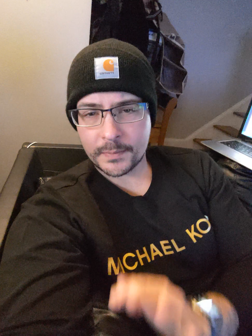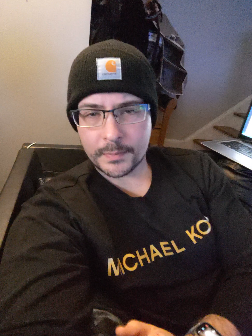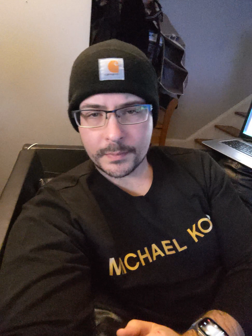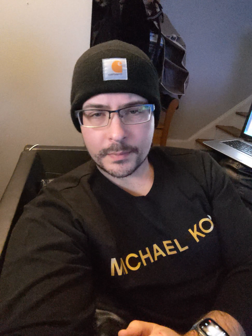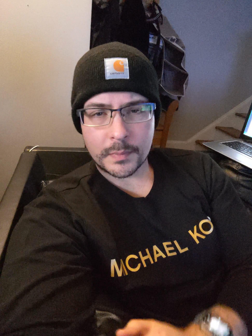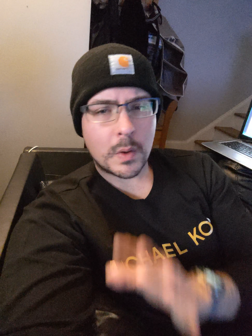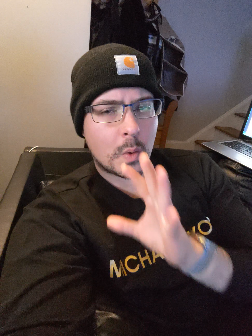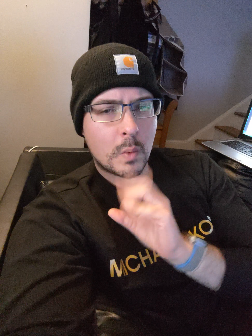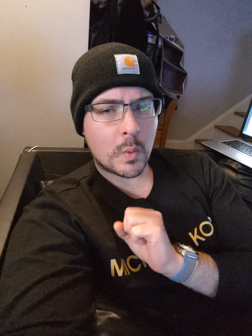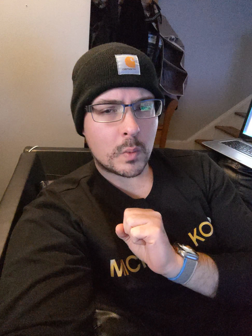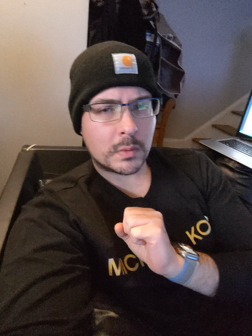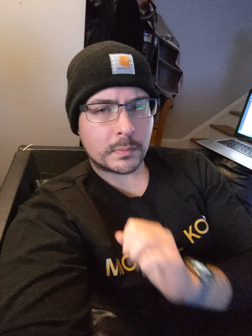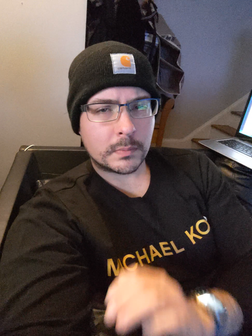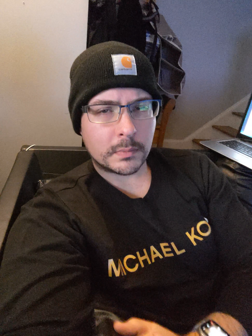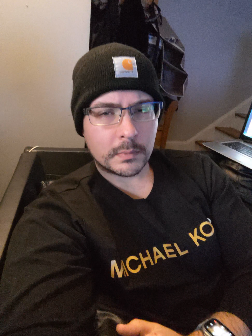old